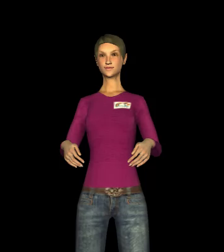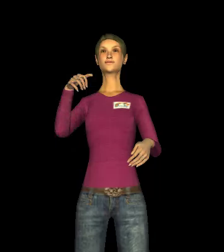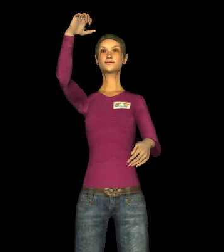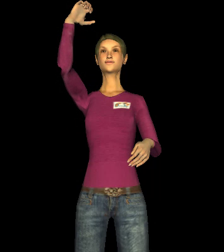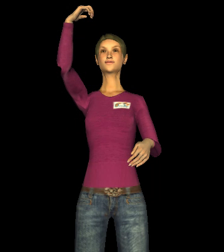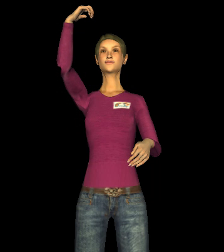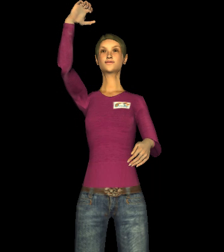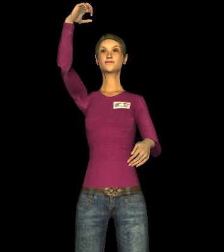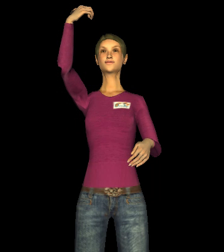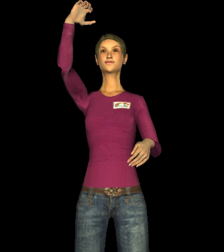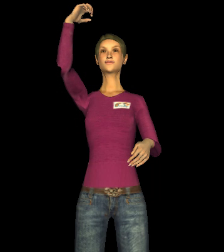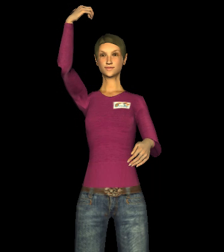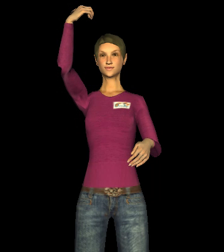شمس